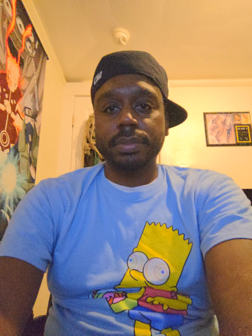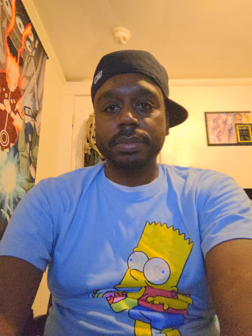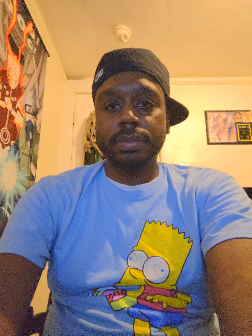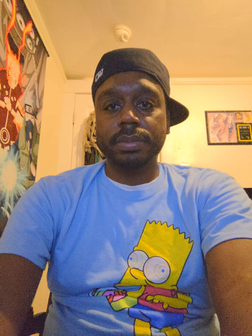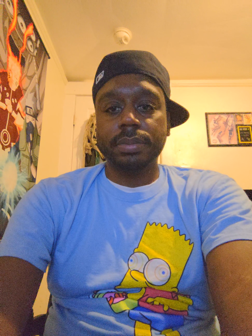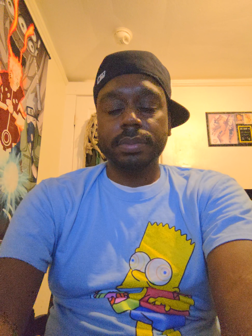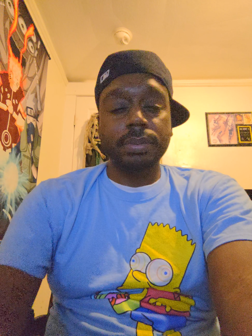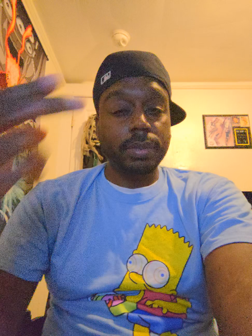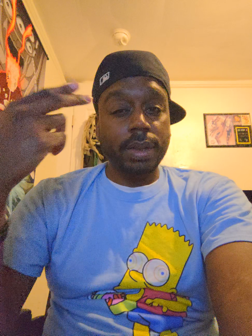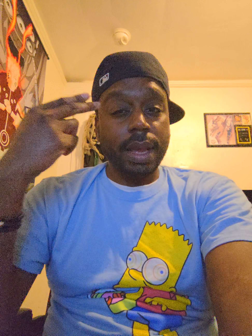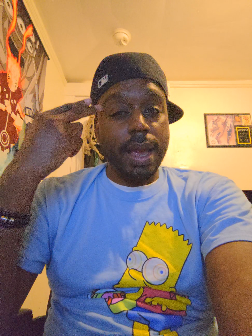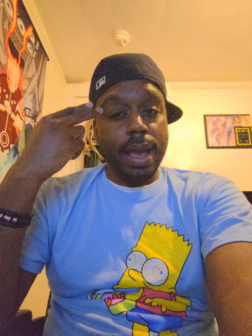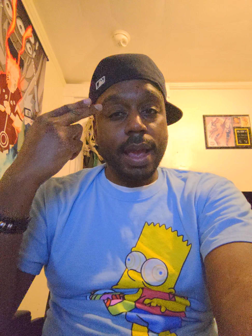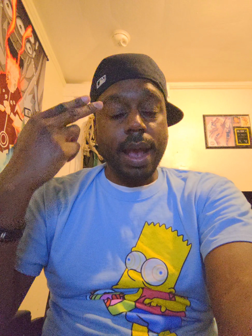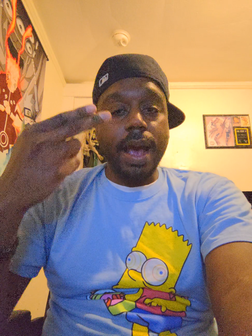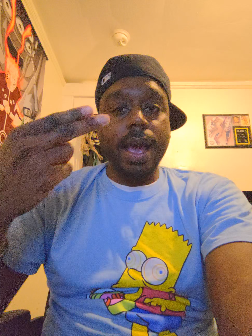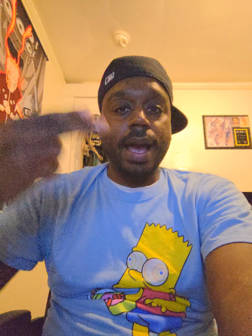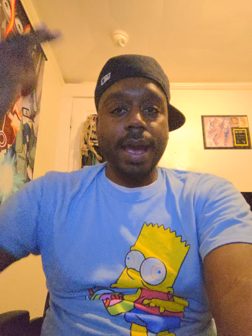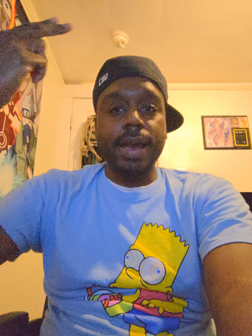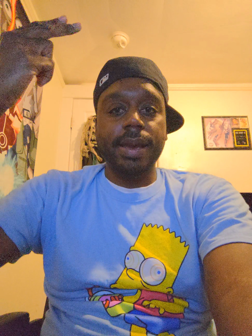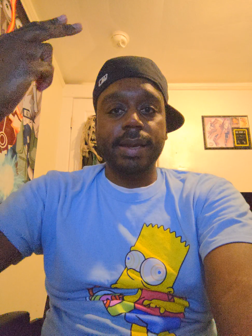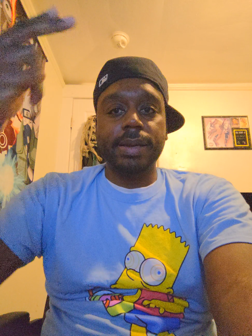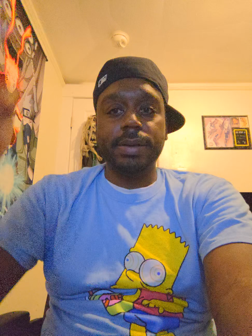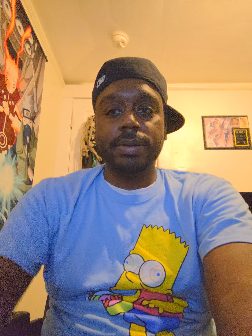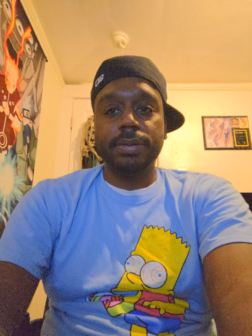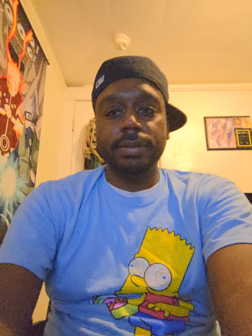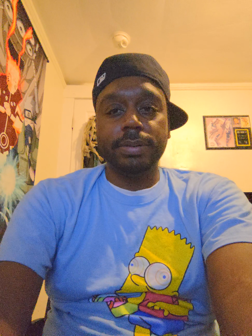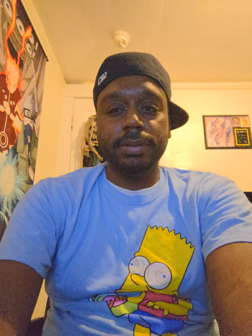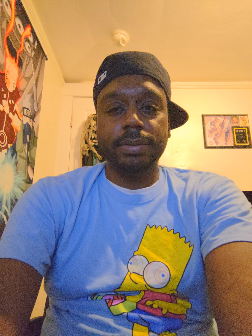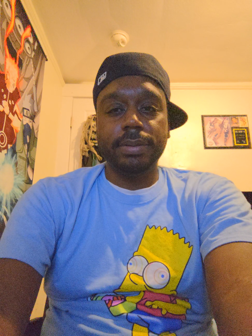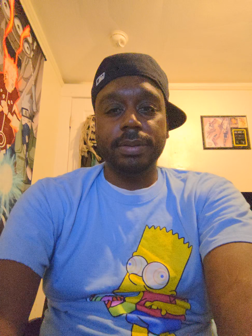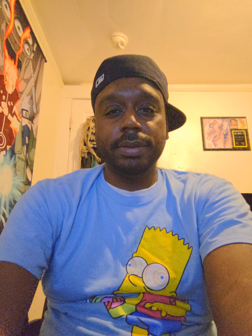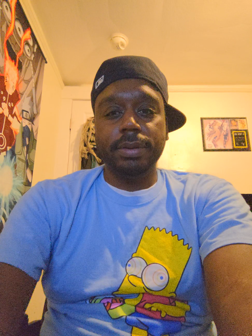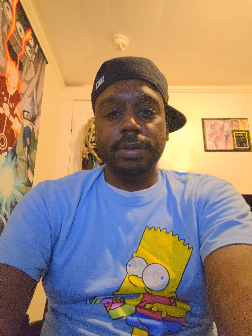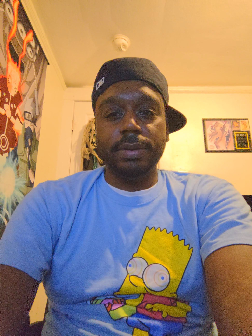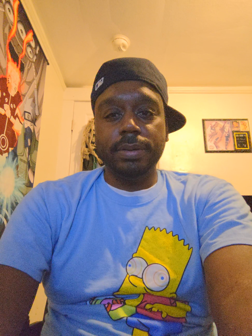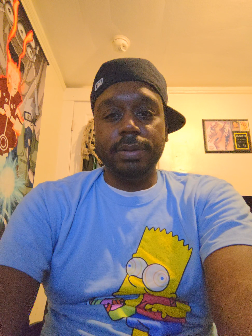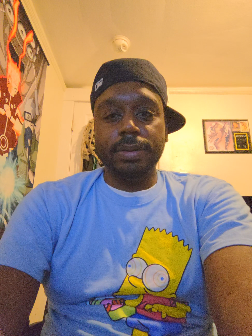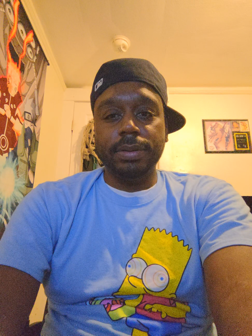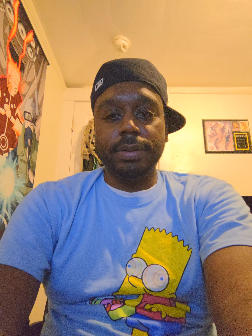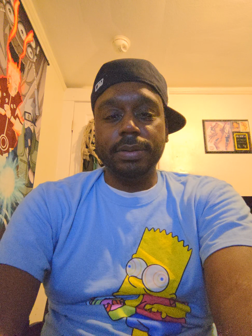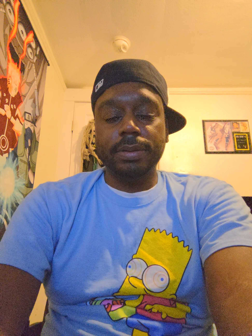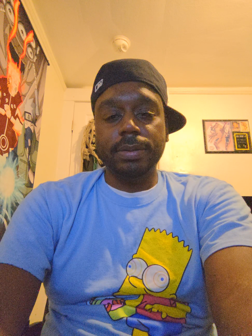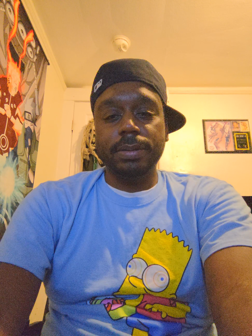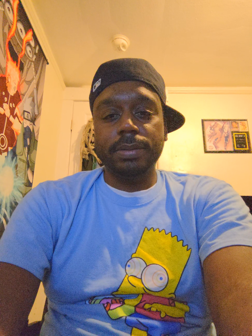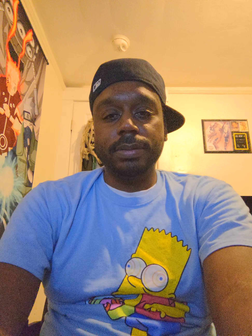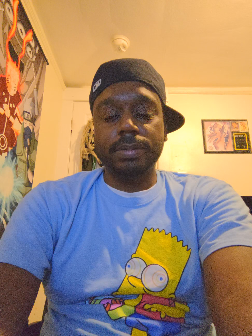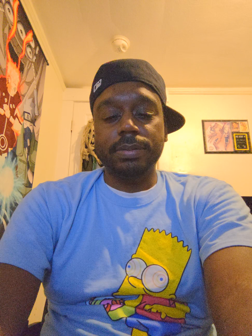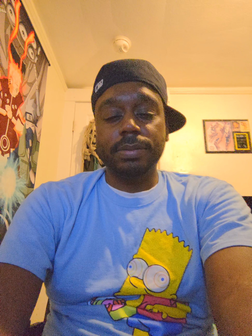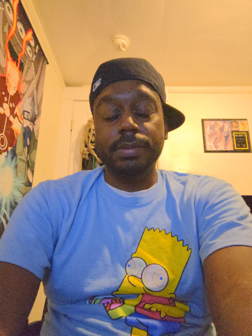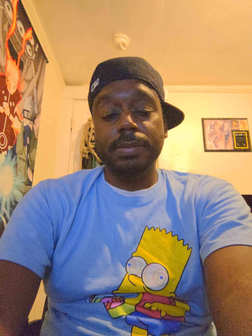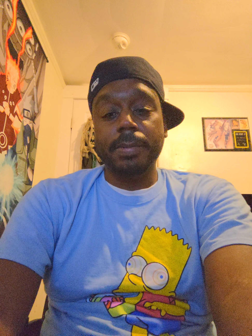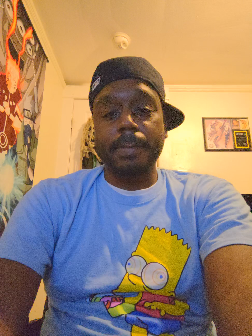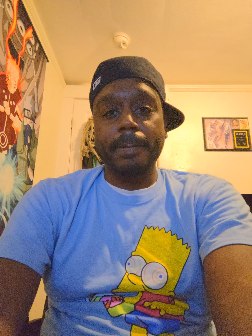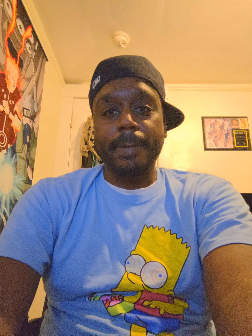high